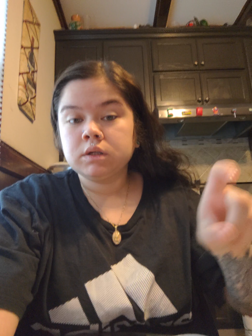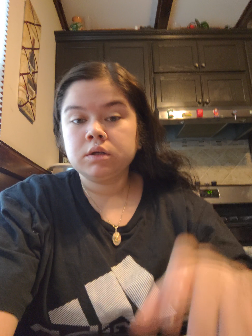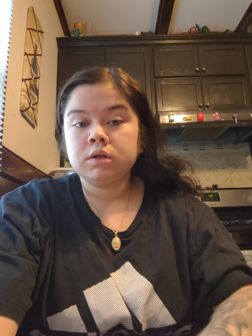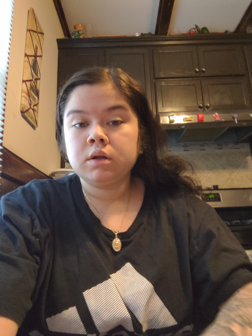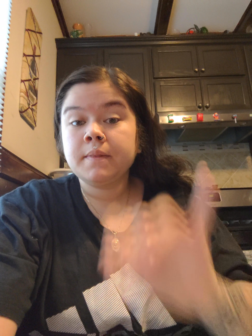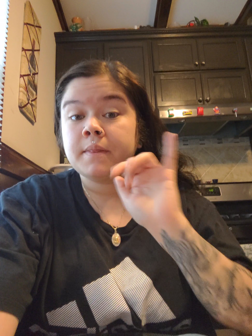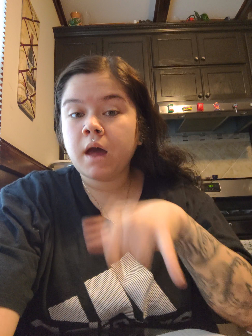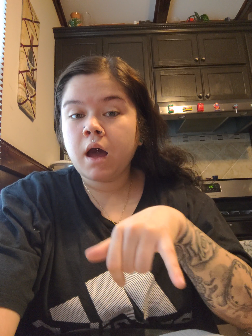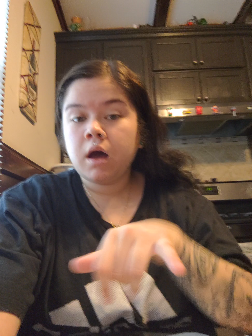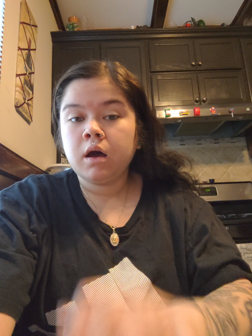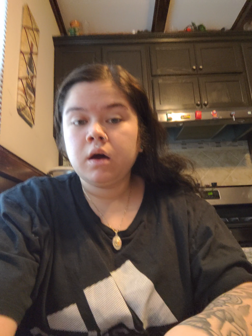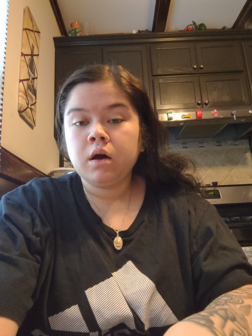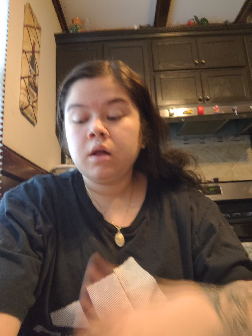that